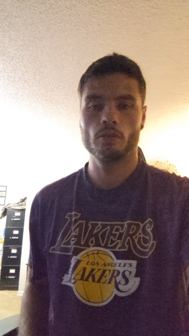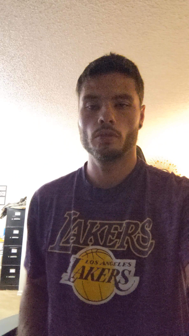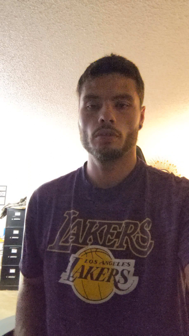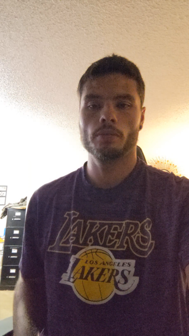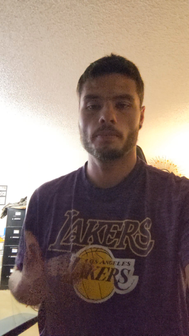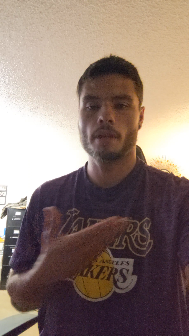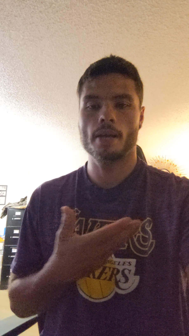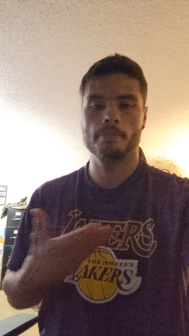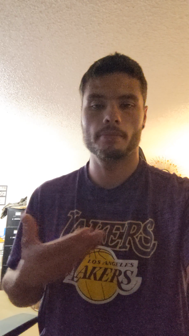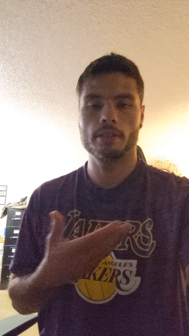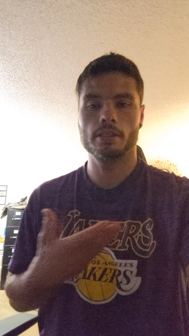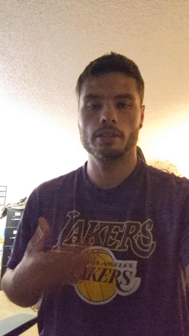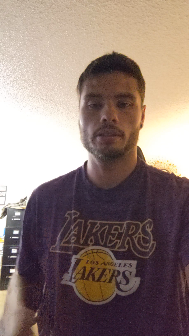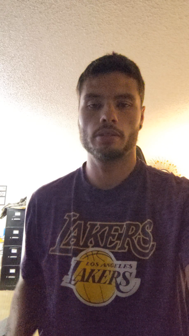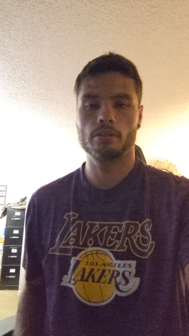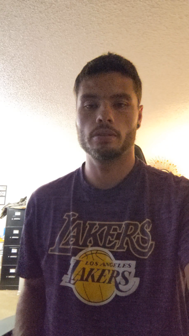baby